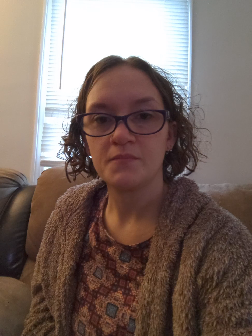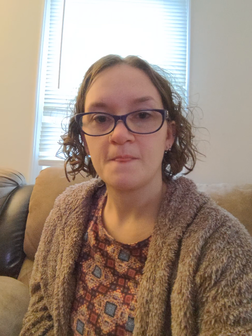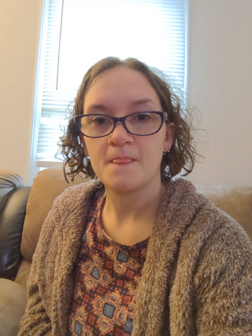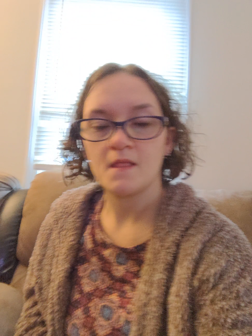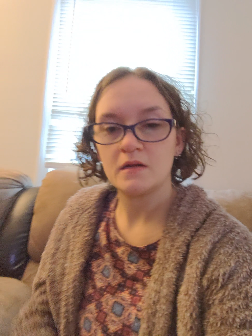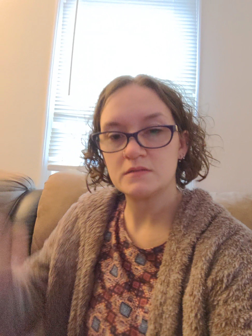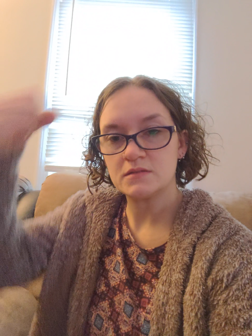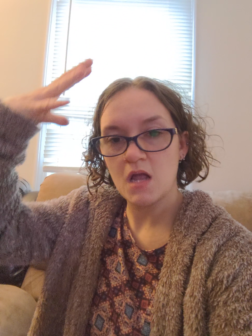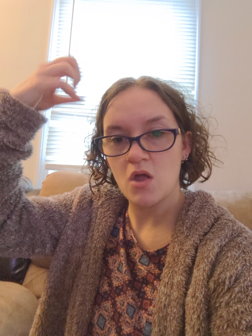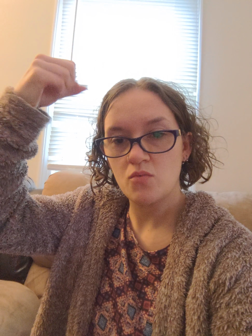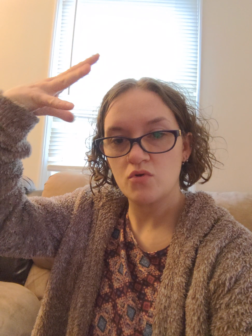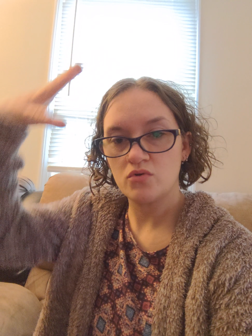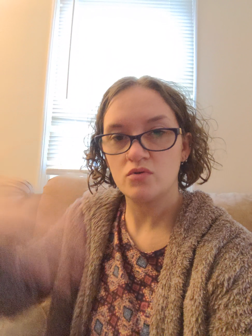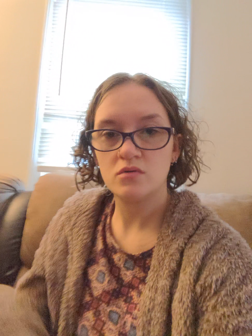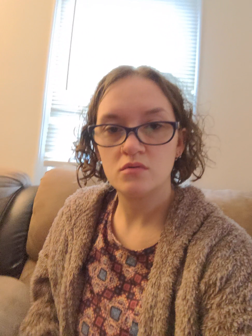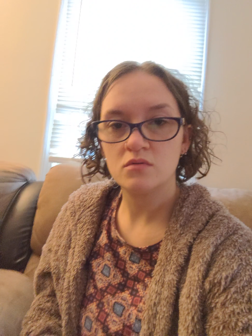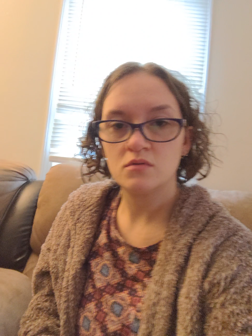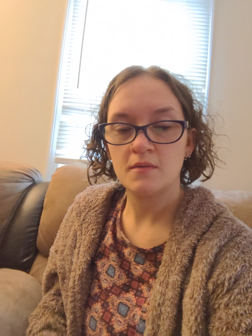shower